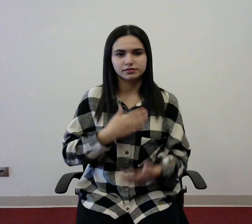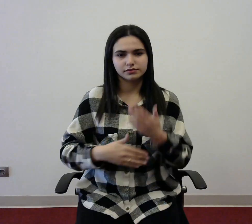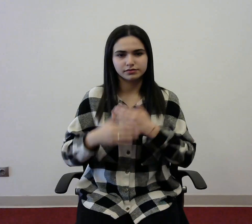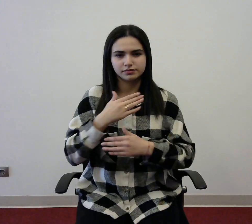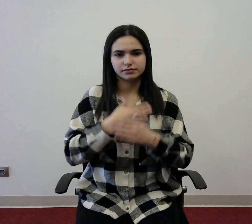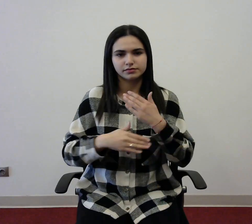əlil